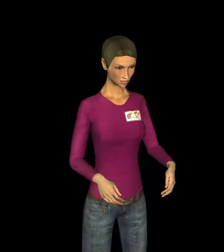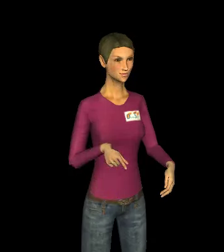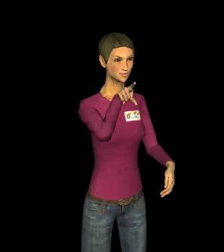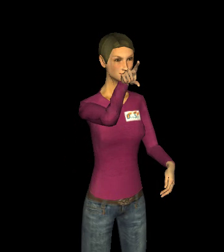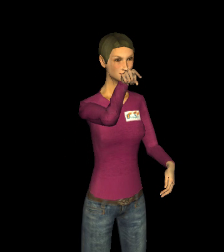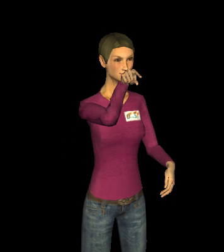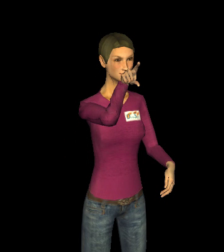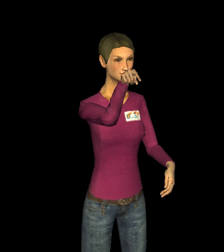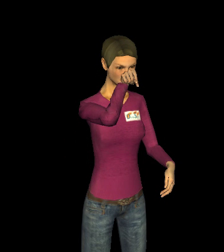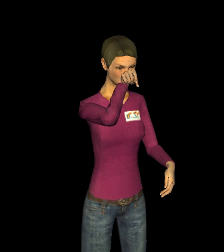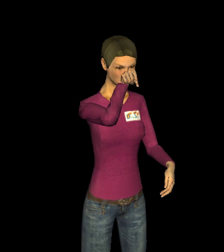دجاجة